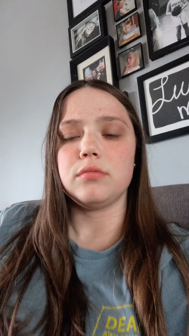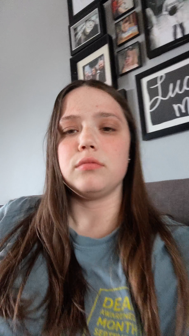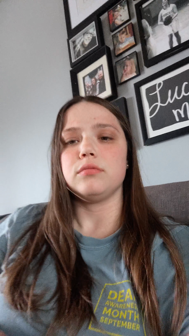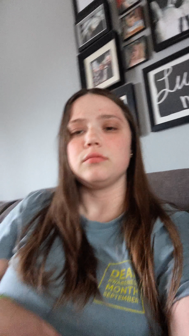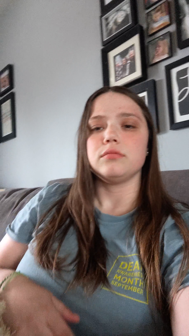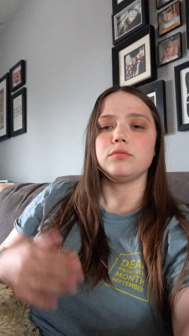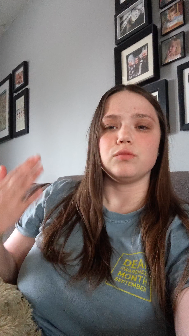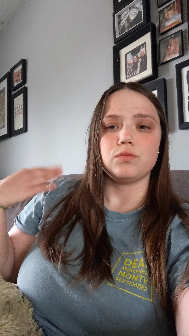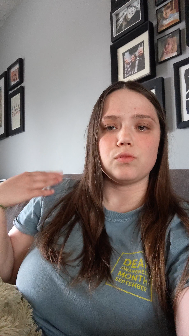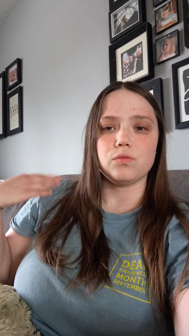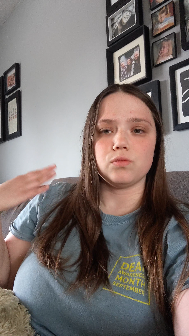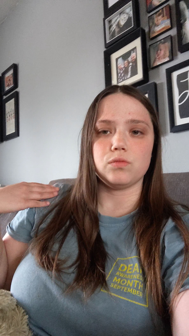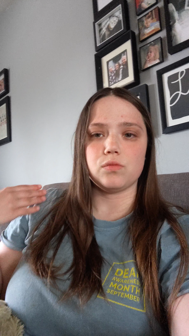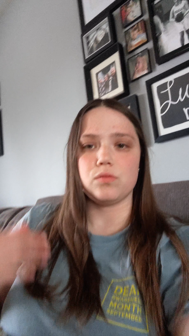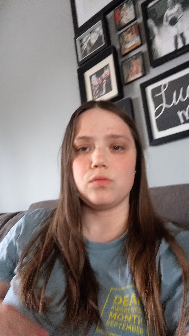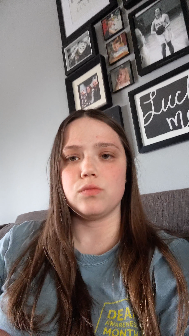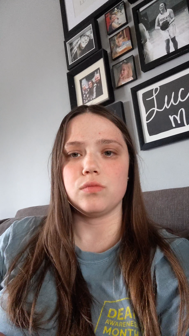shoulder